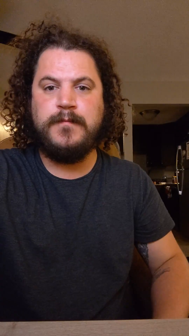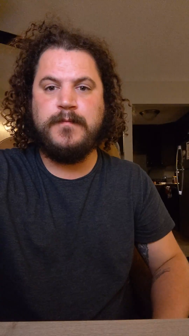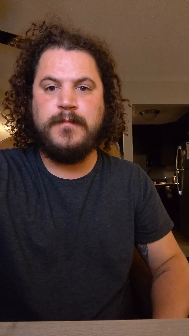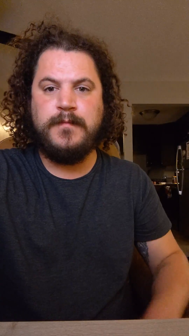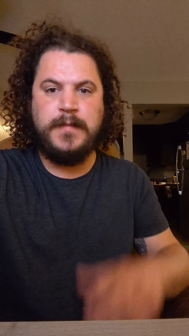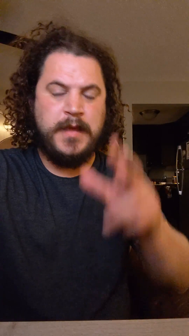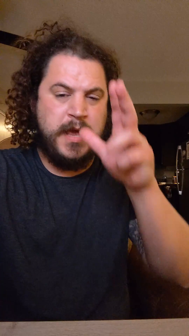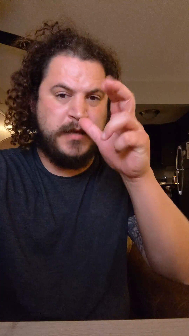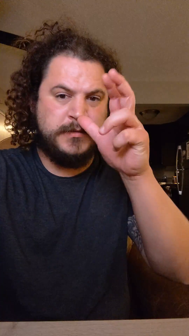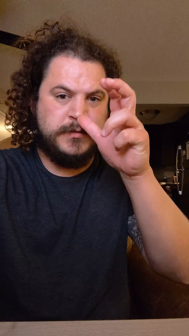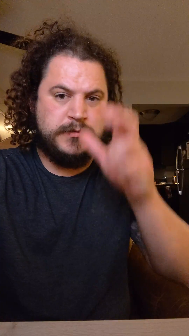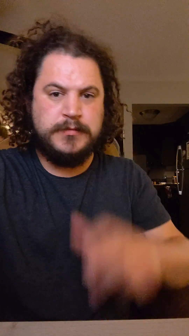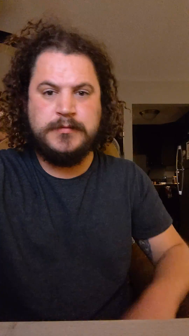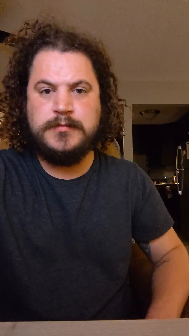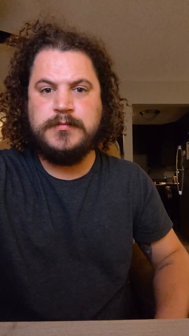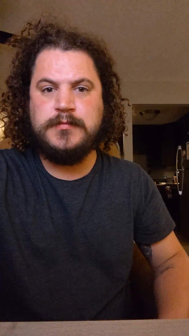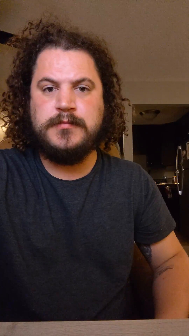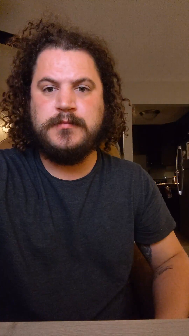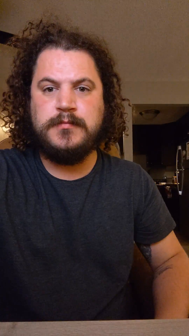ant